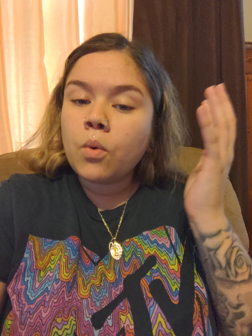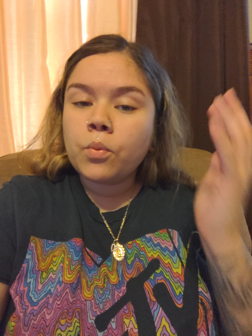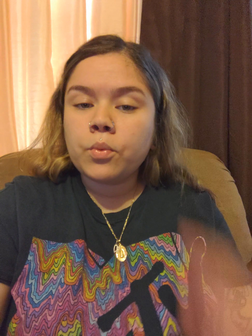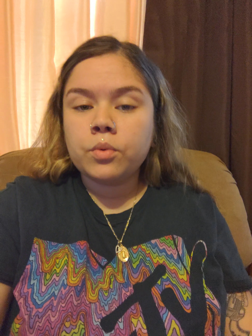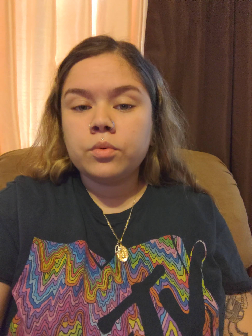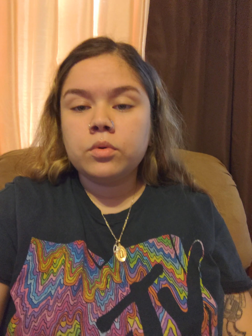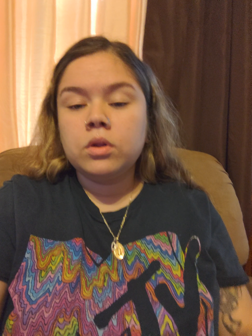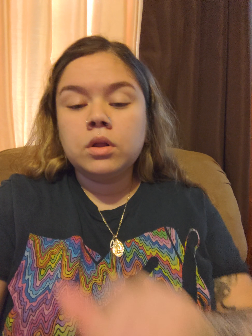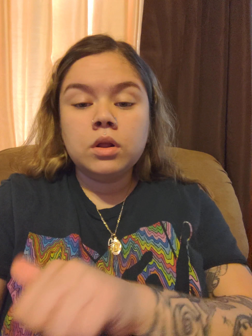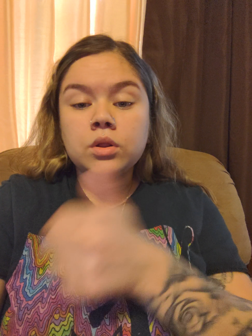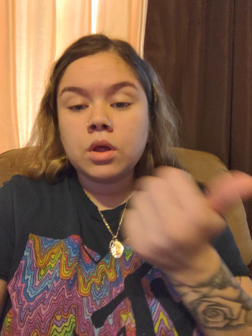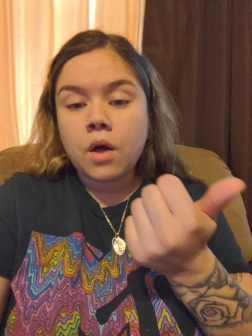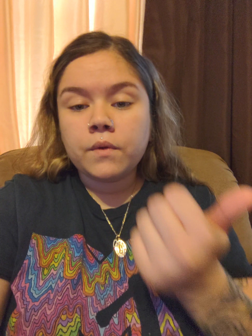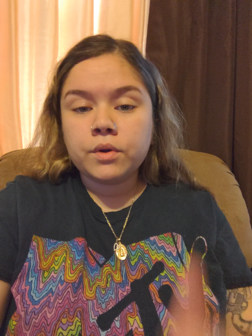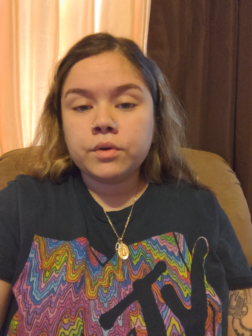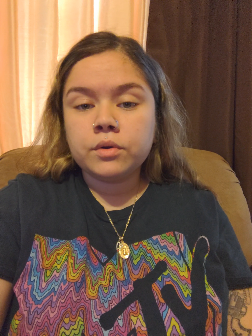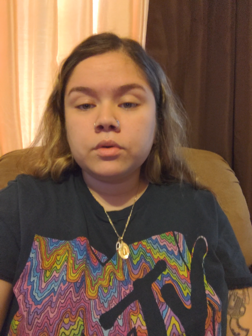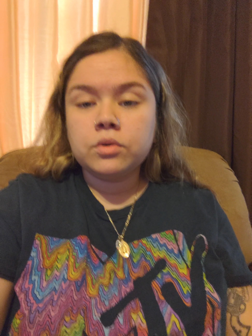other